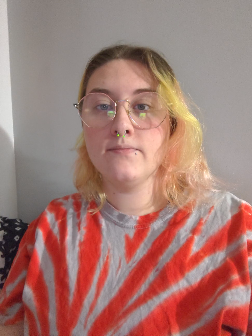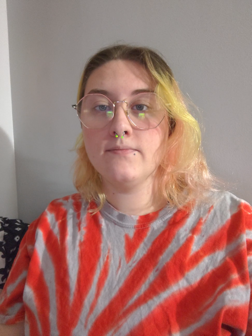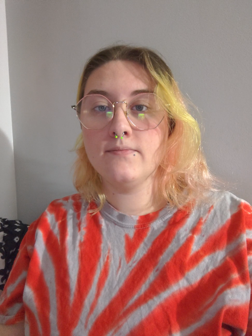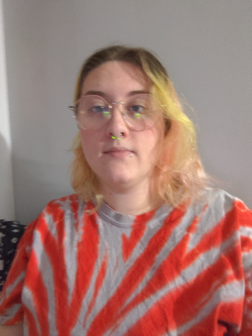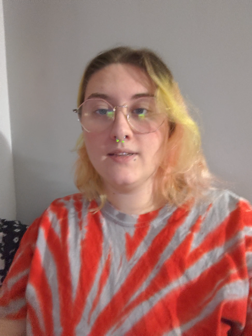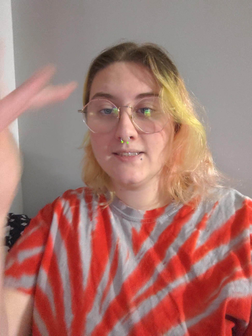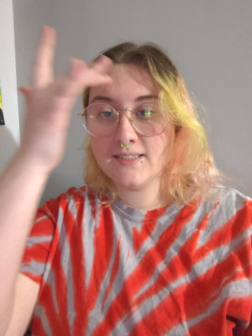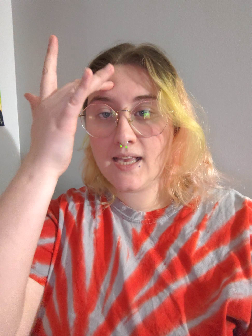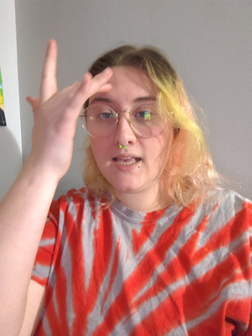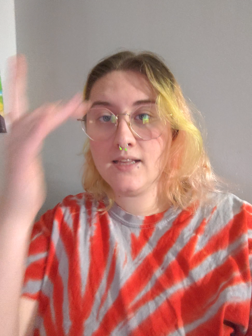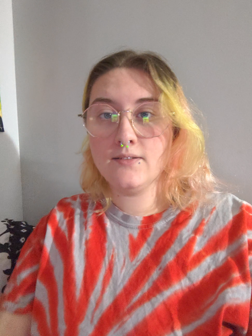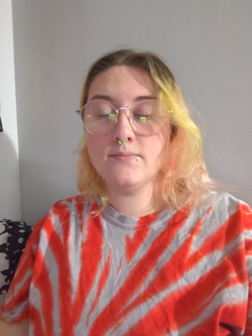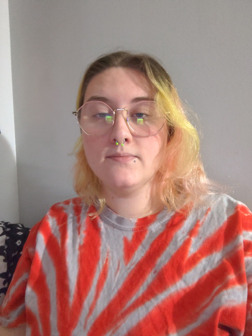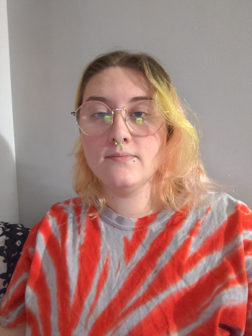sick